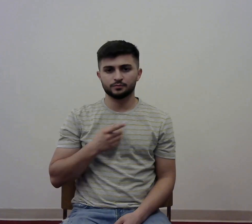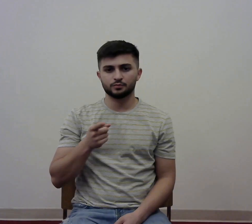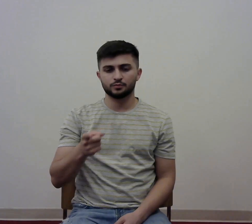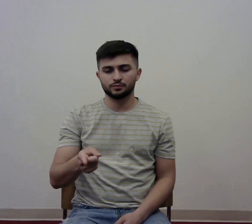bu